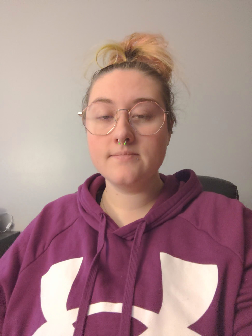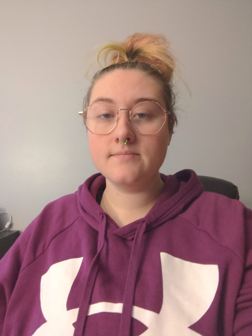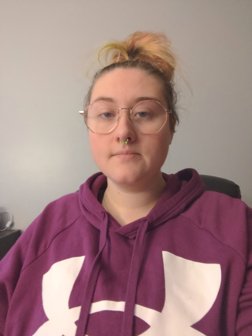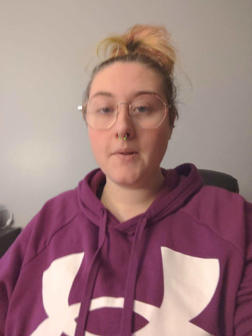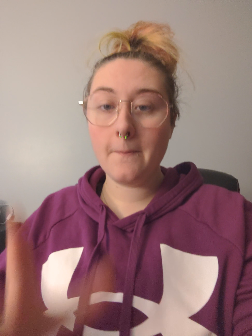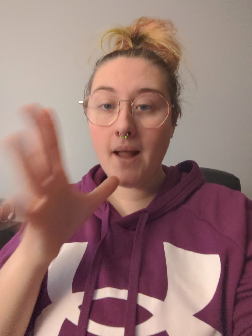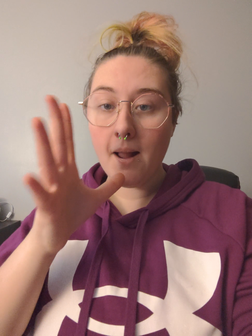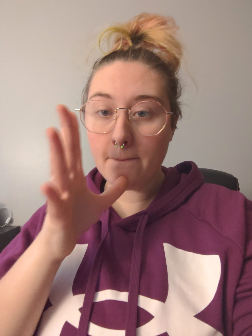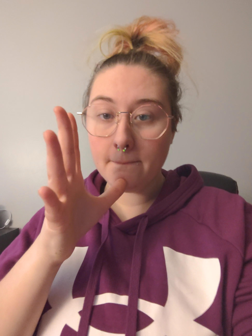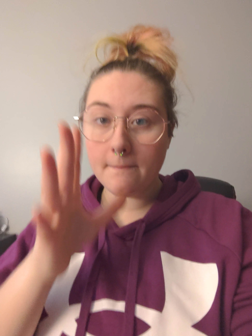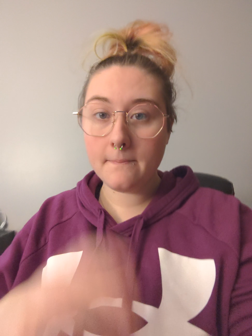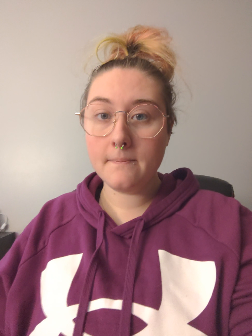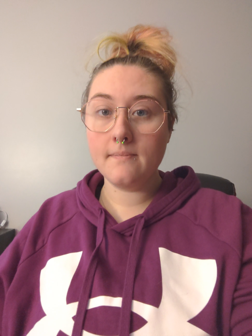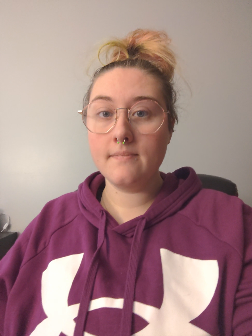mom